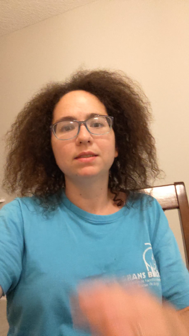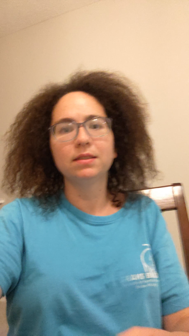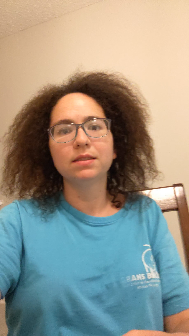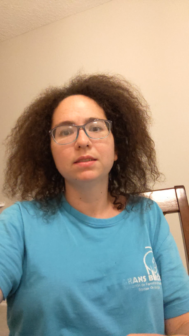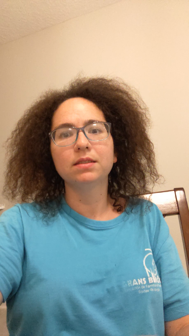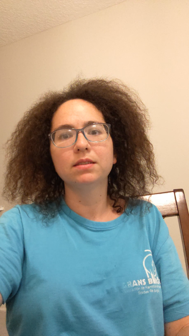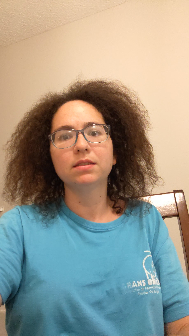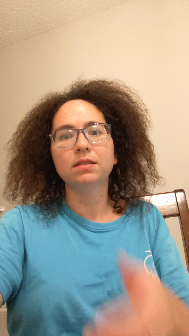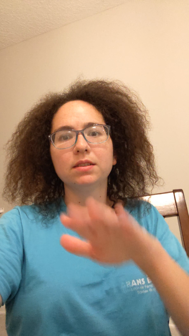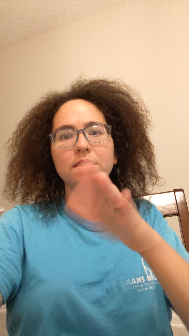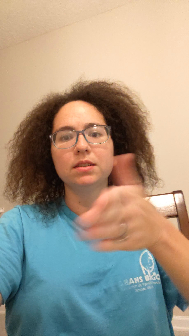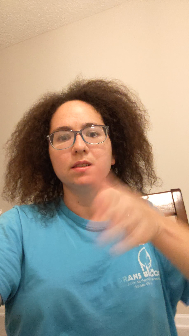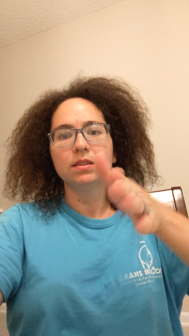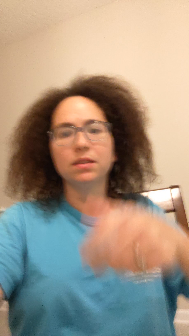cook